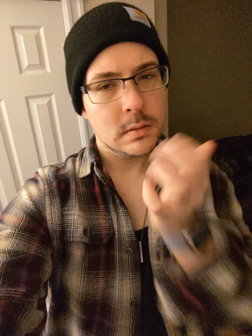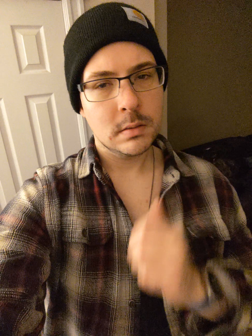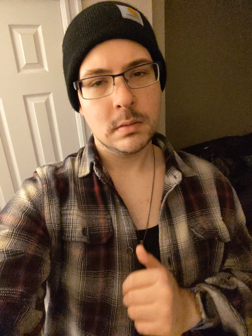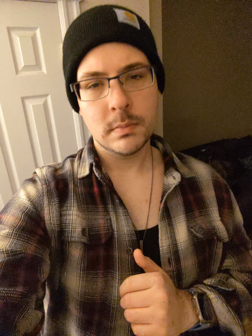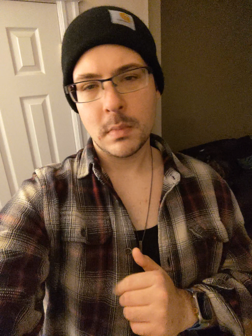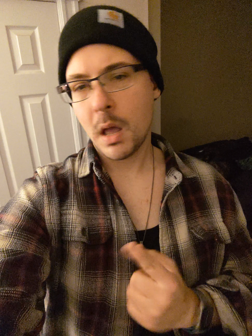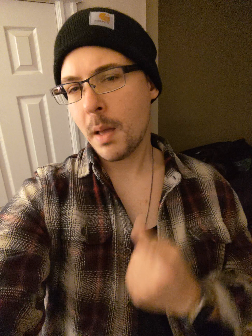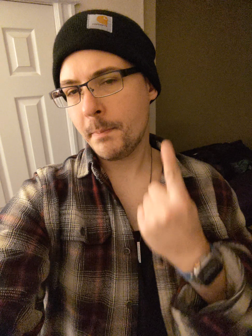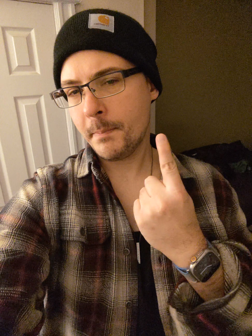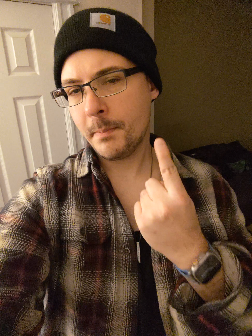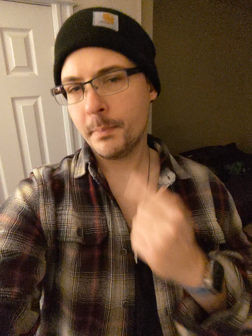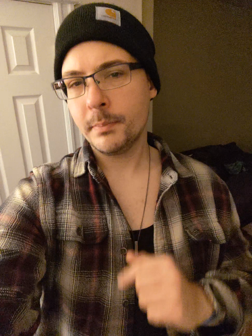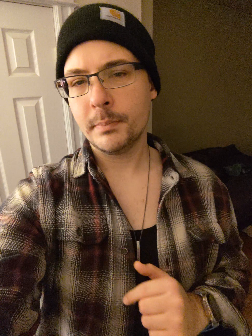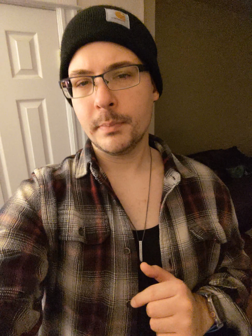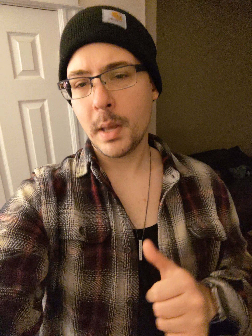up